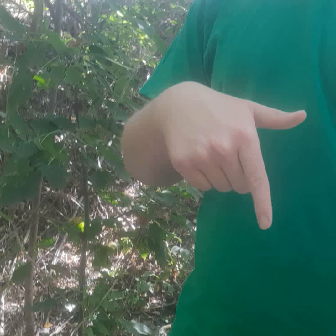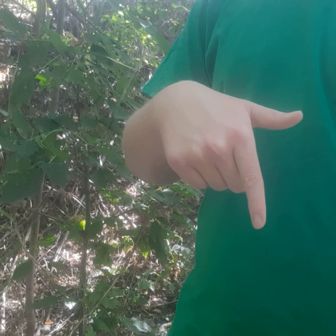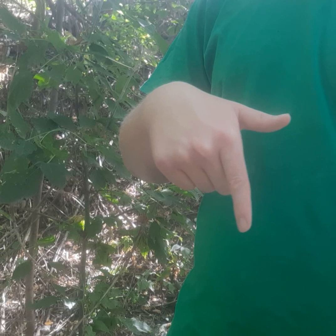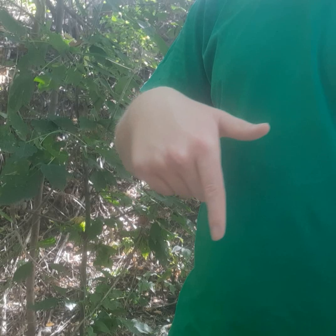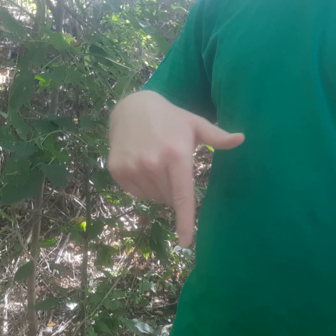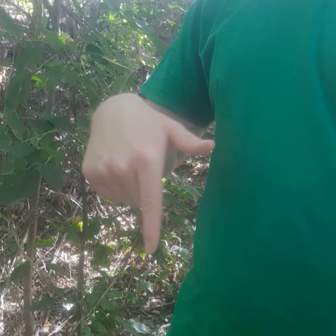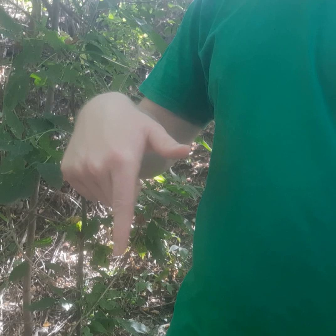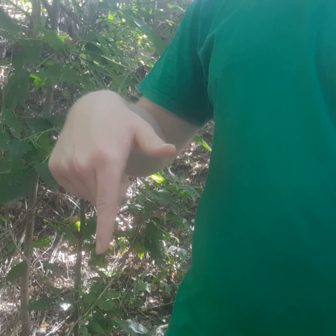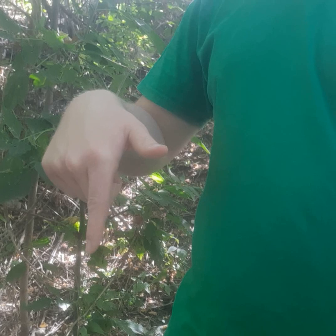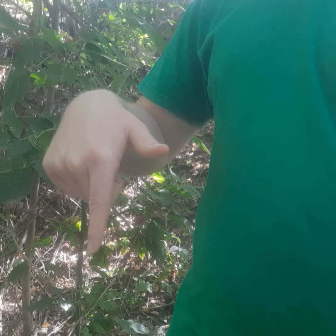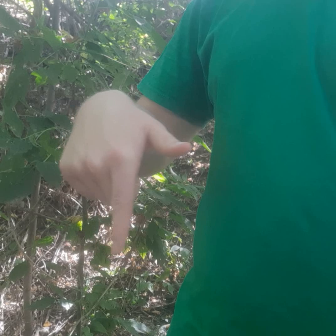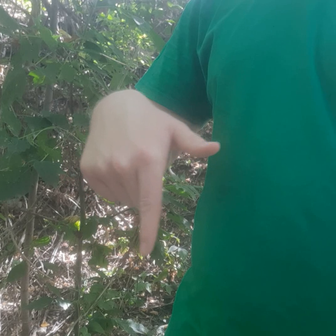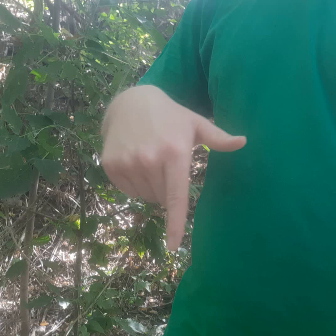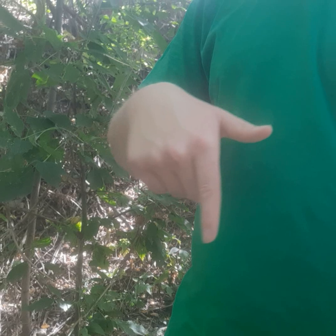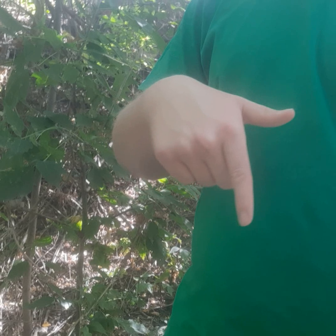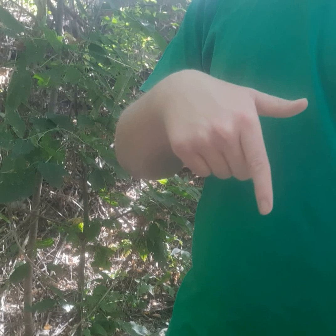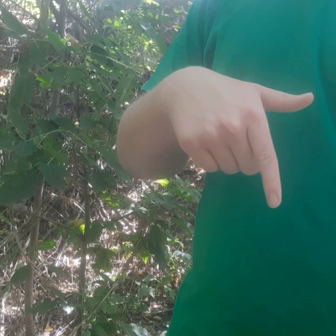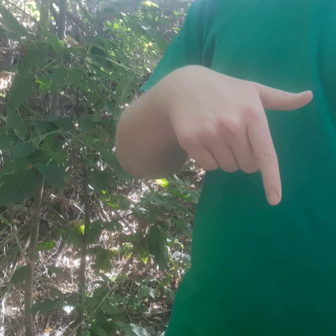Ґ